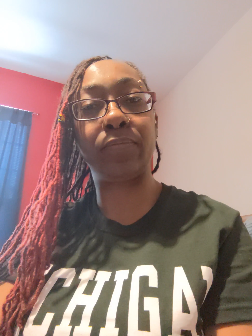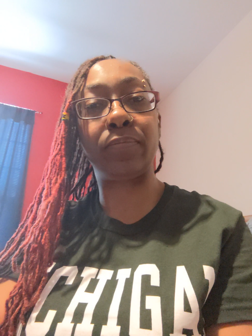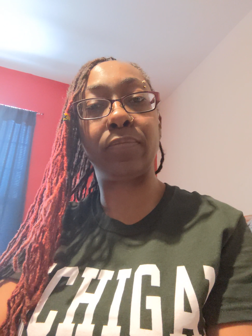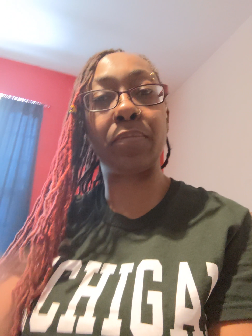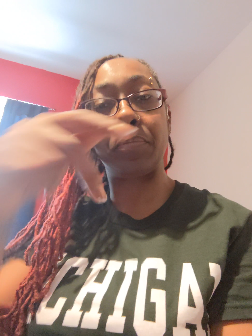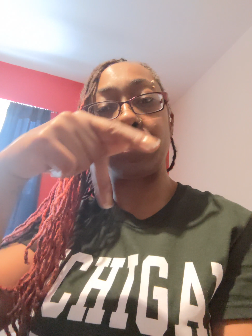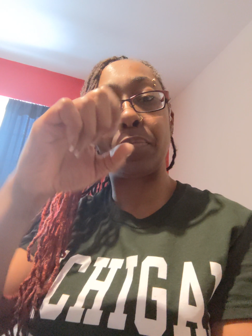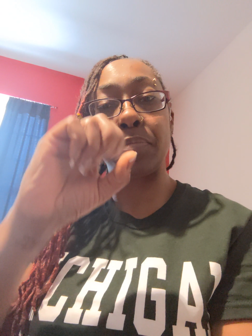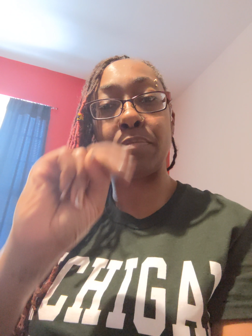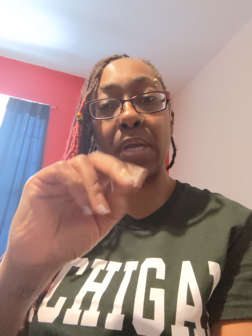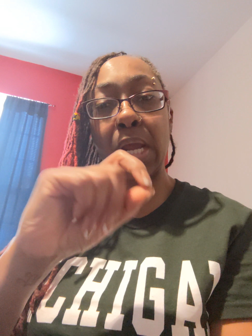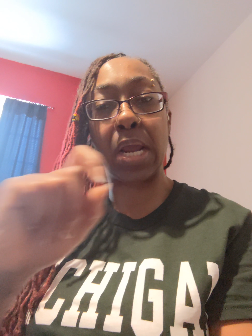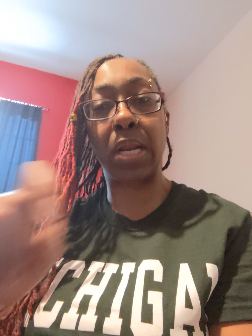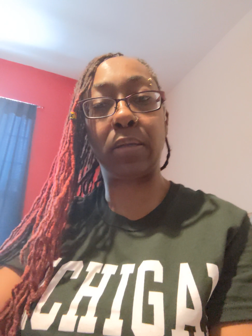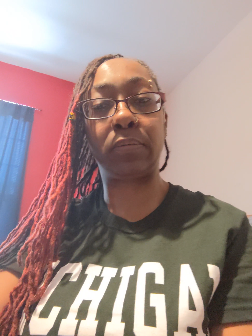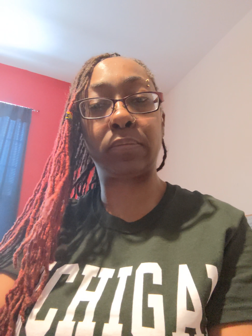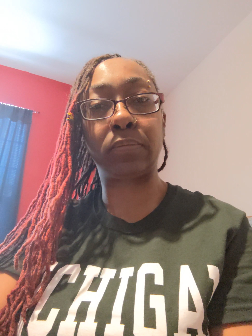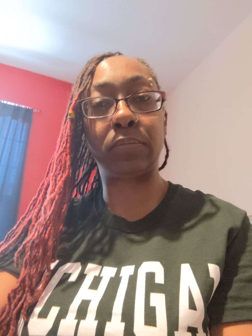pen